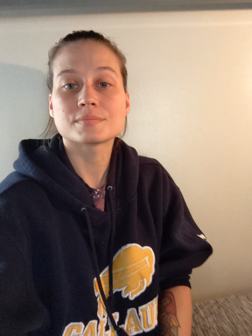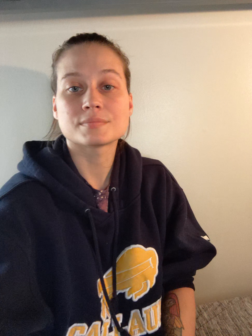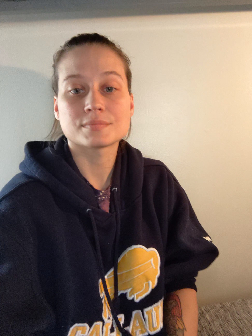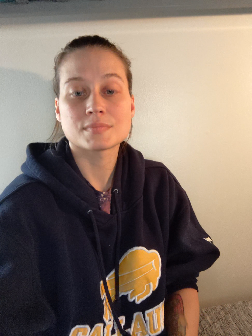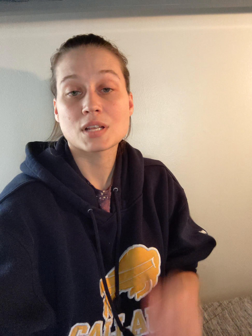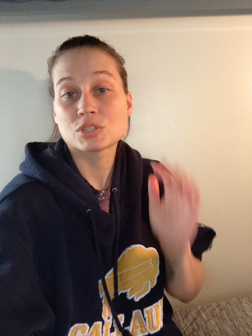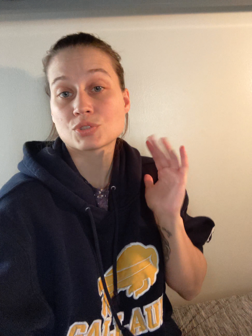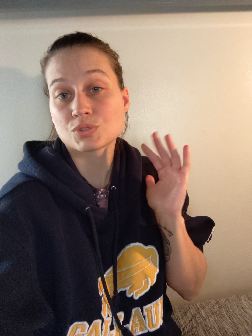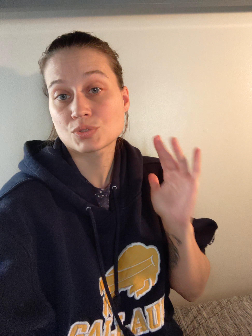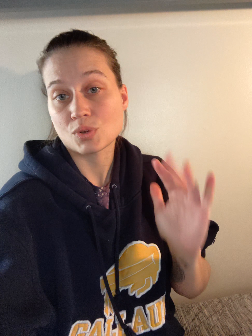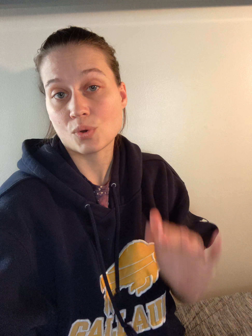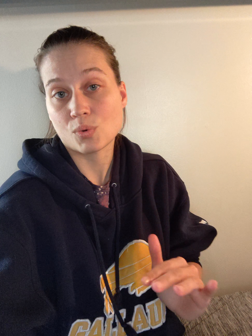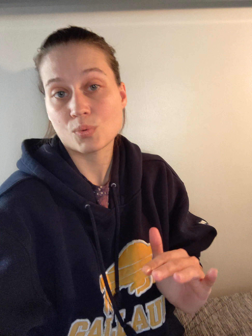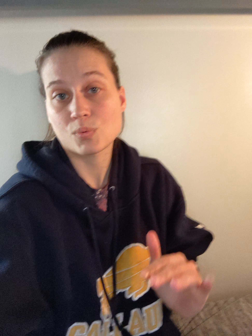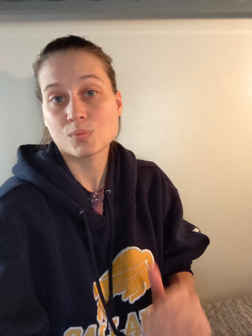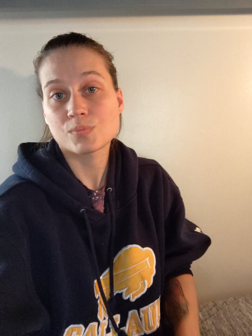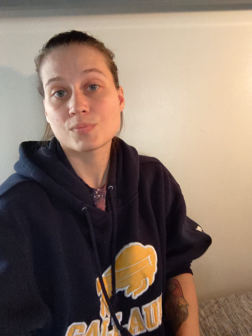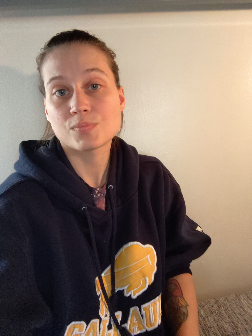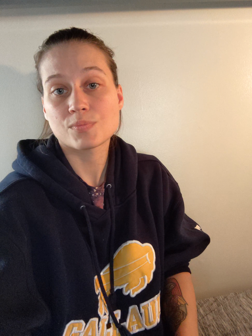snow